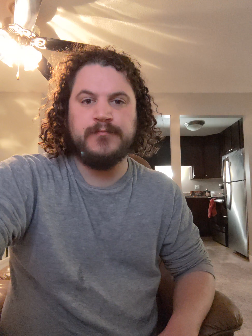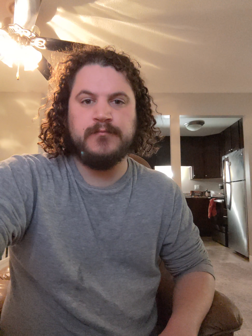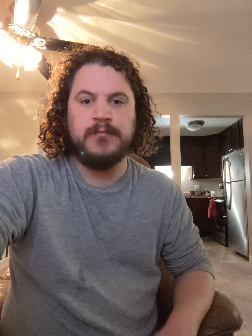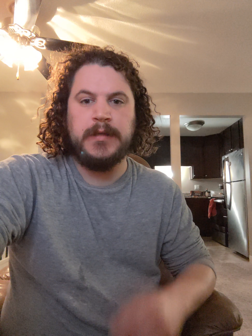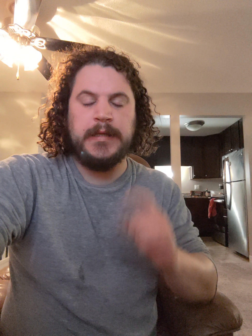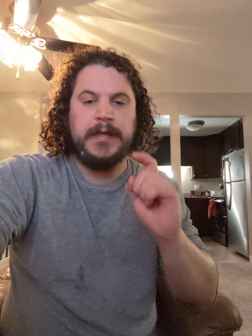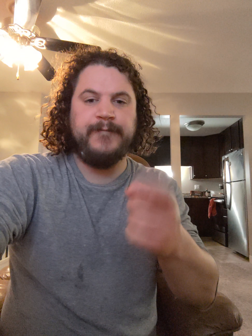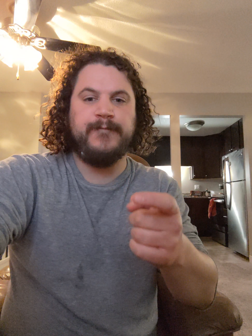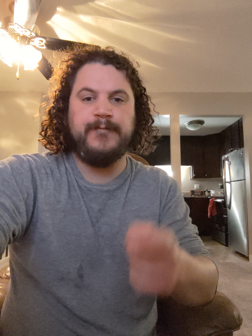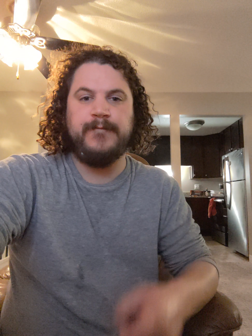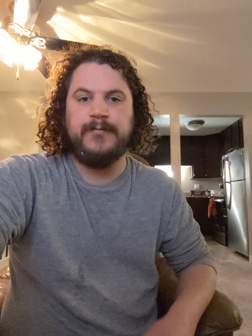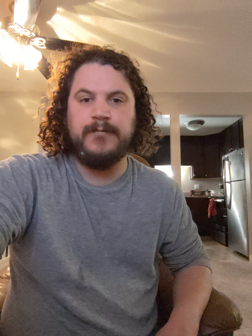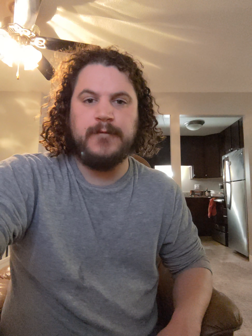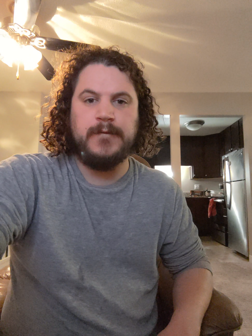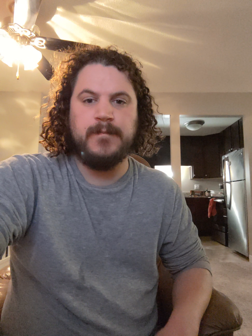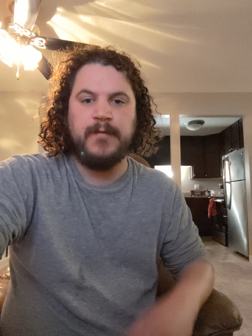give